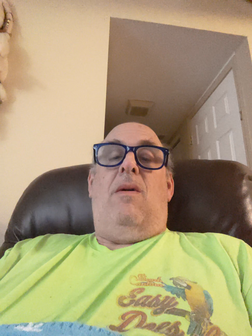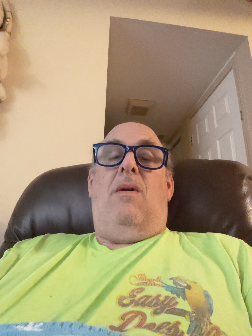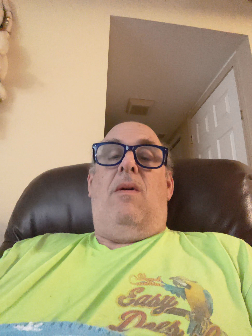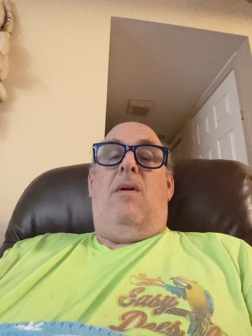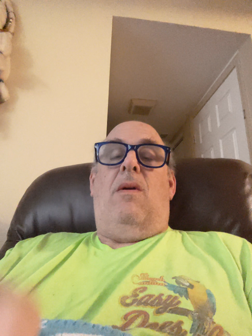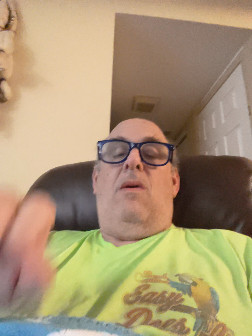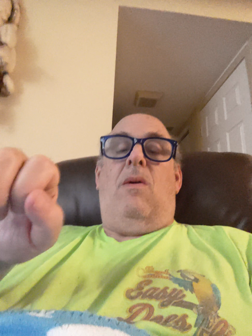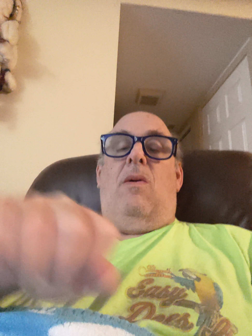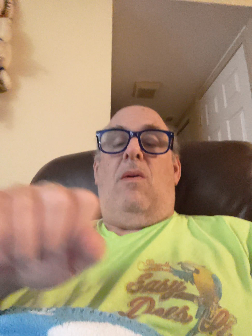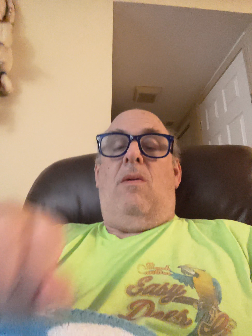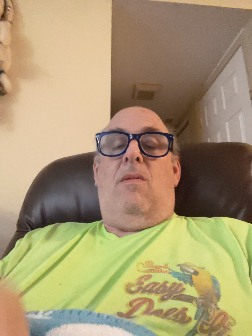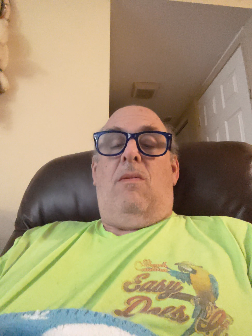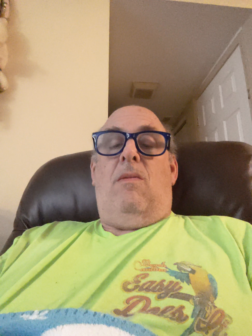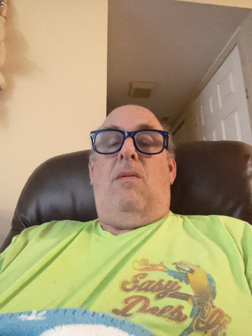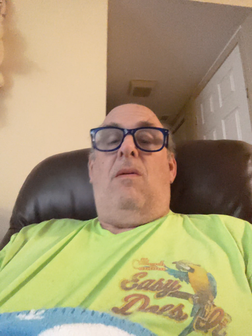shoe